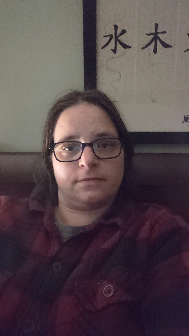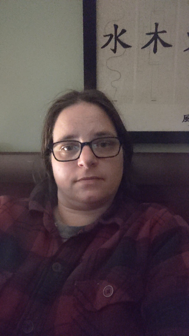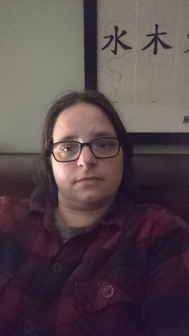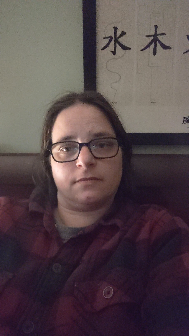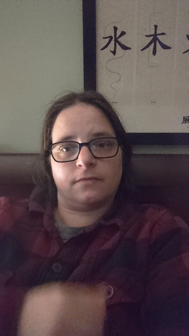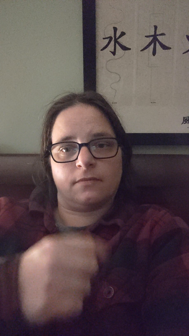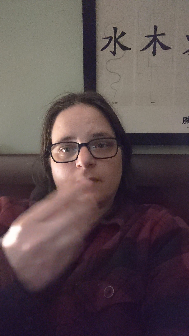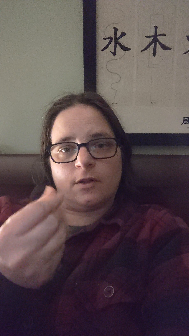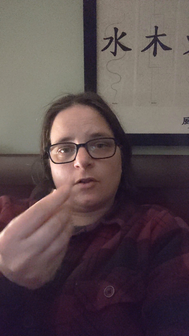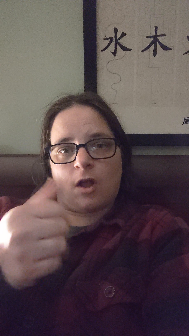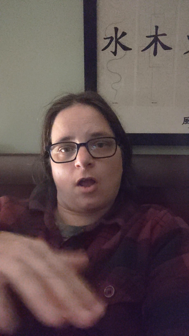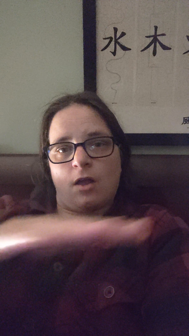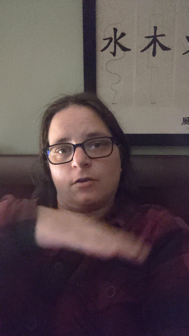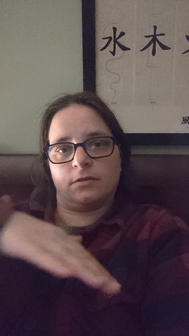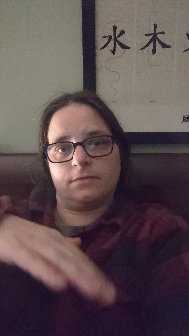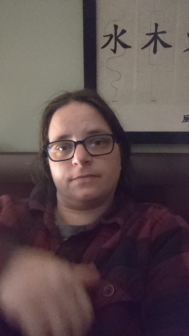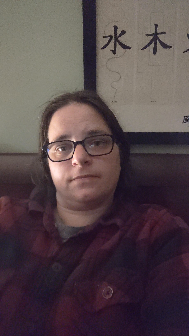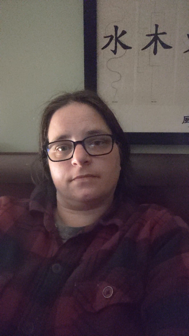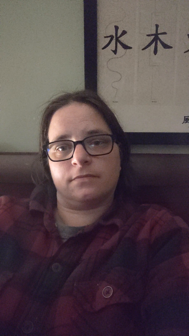garden